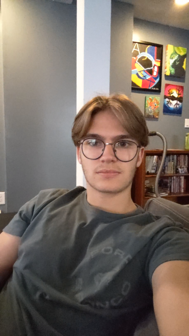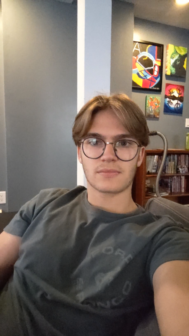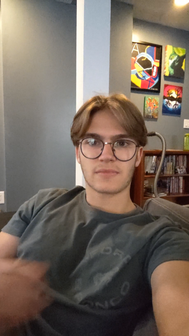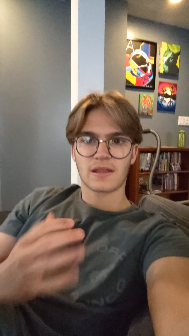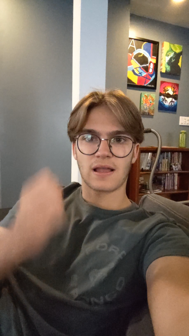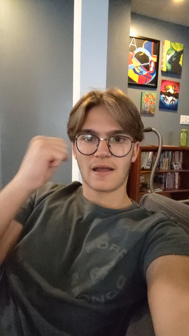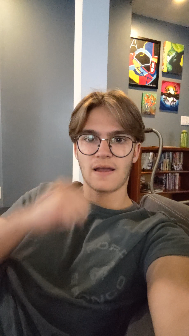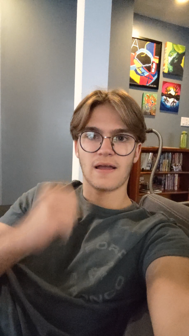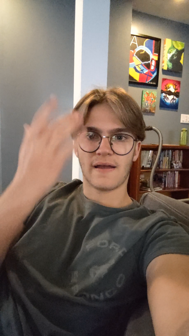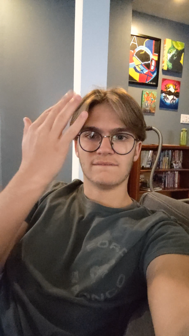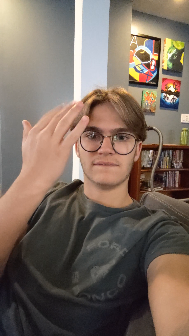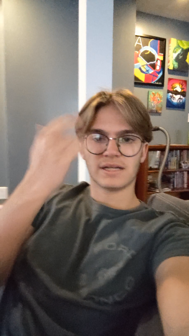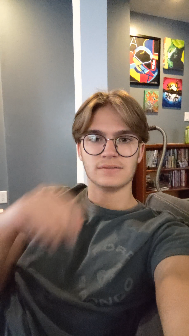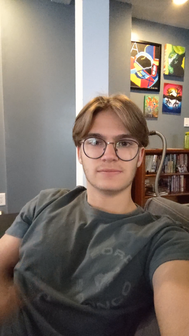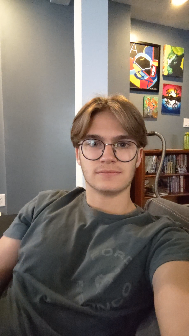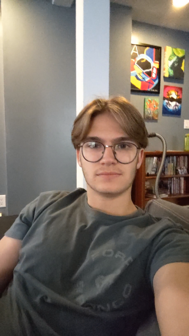gloves